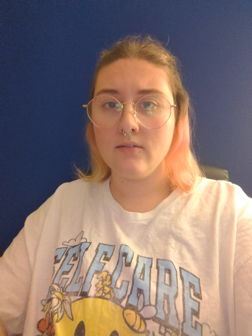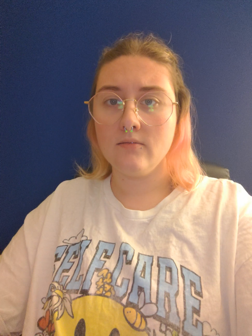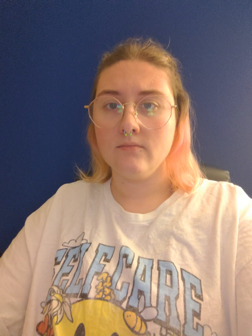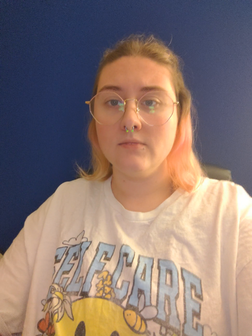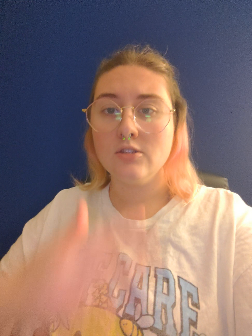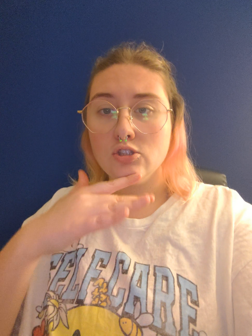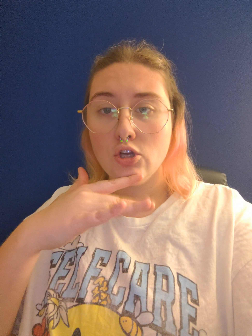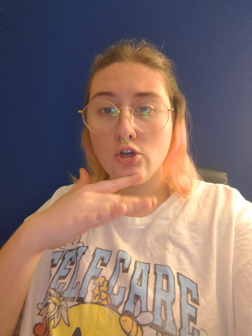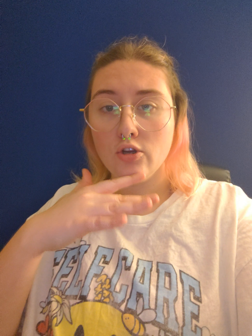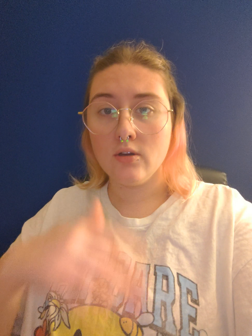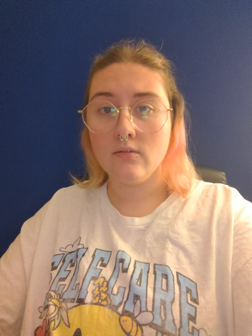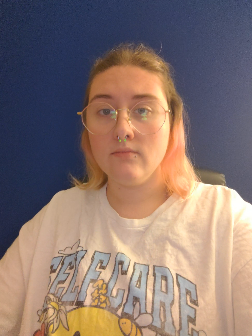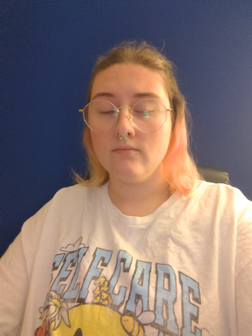dirty